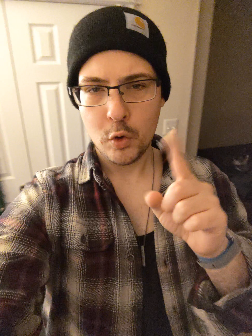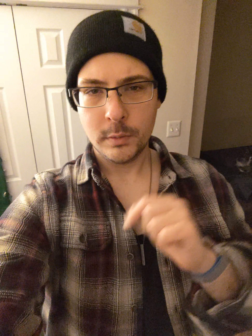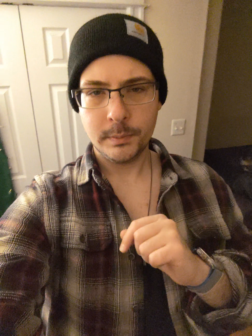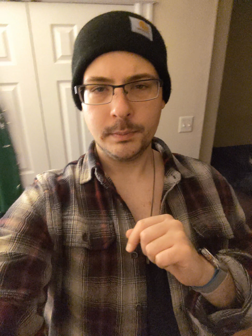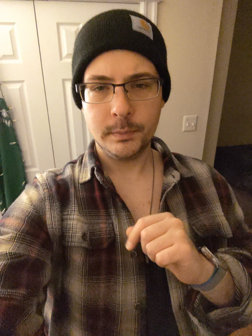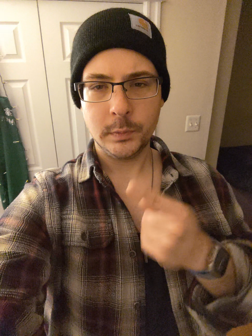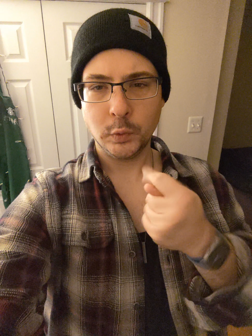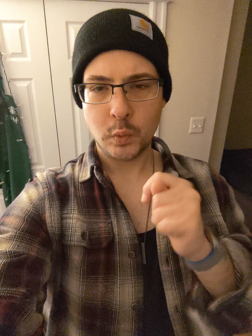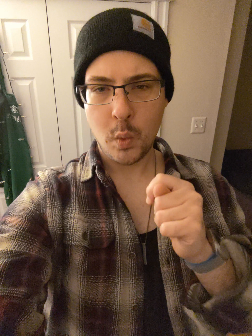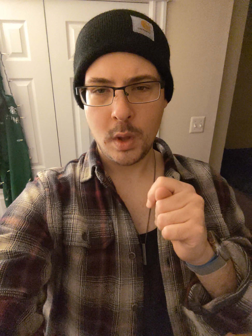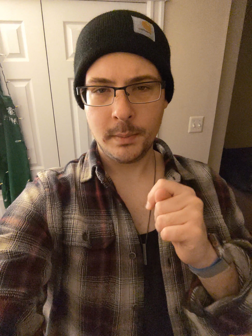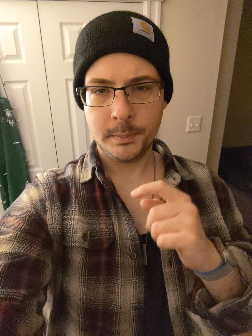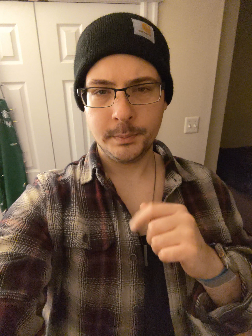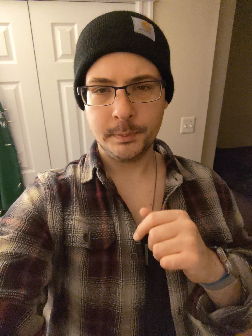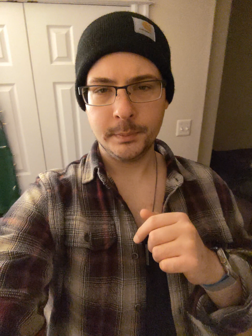toy